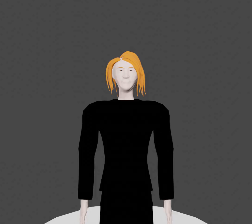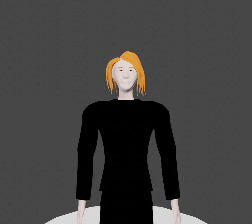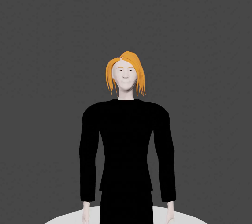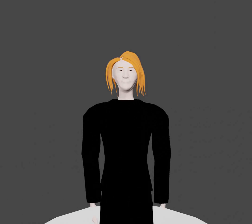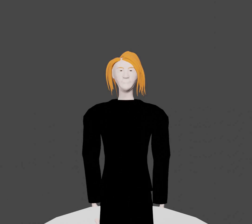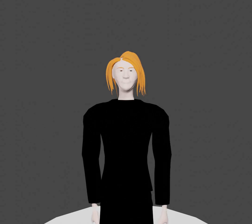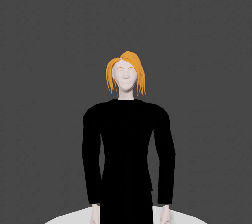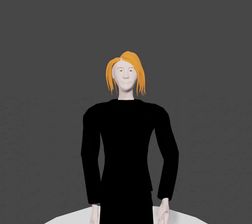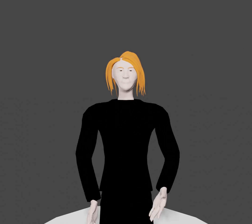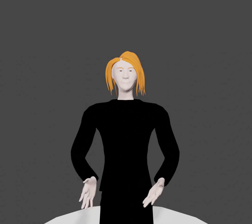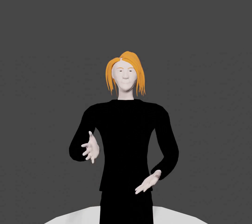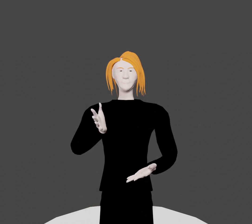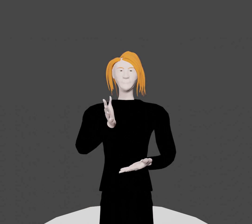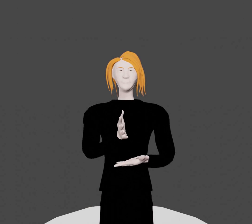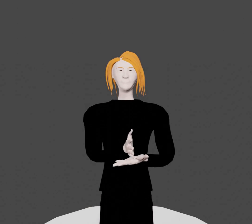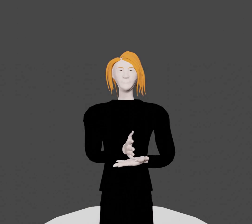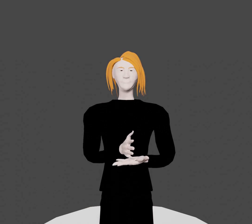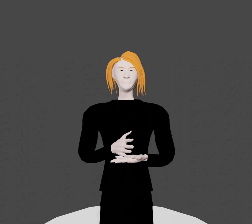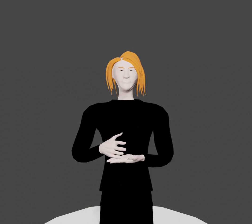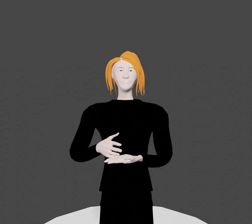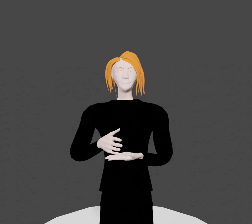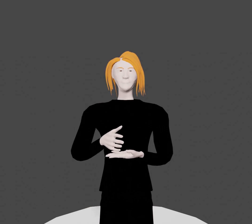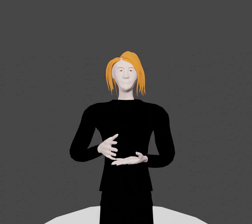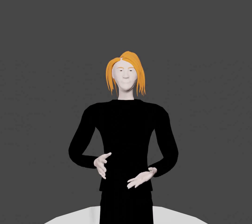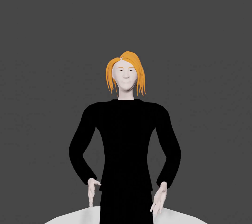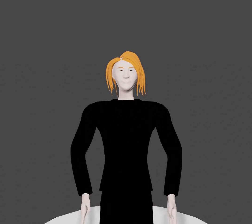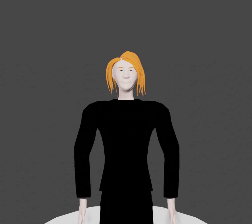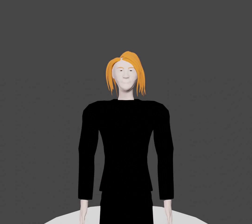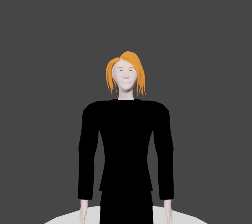Aspect